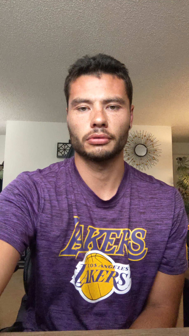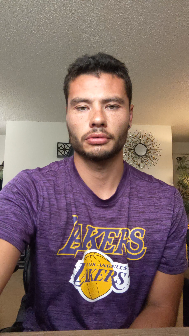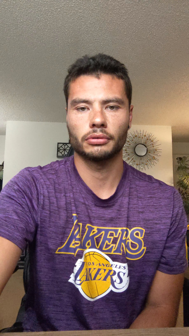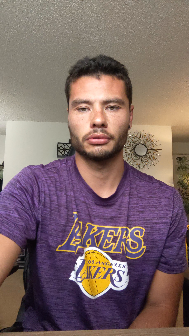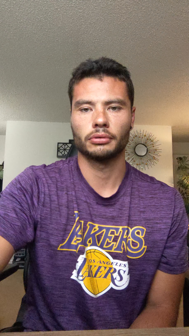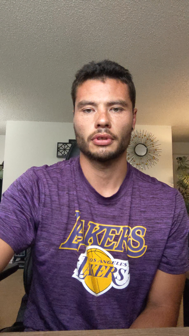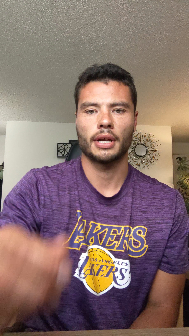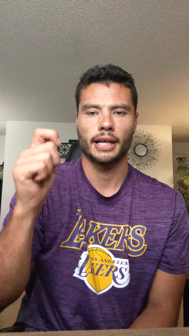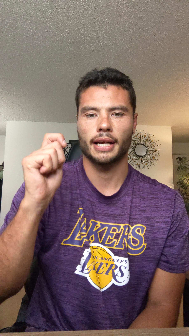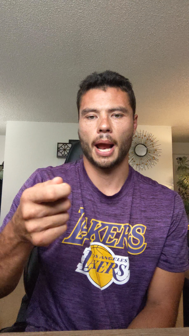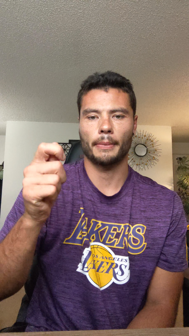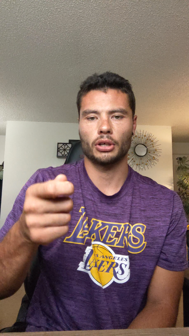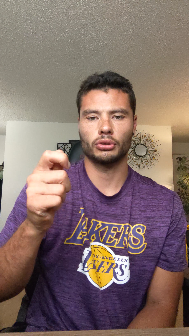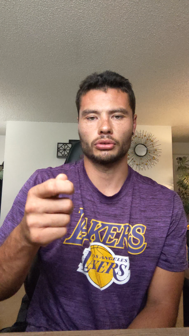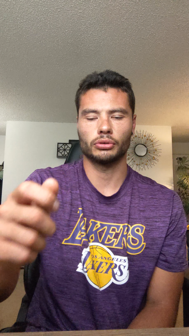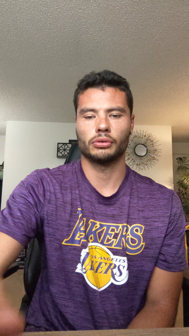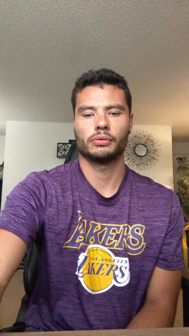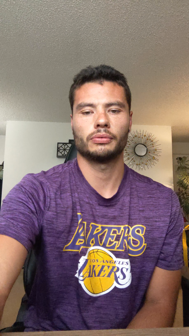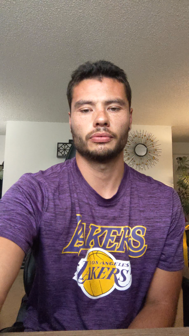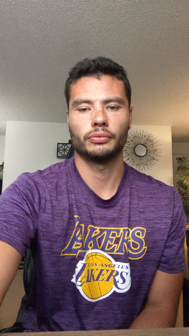hammer